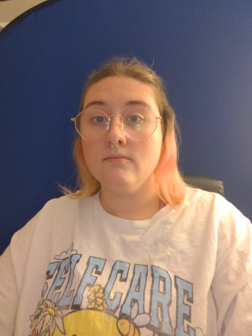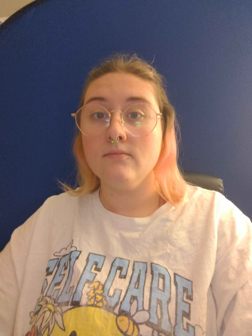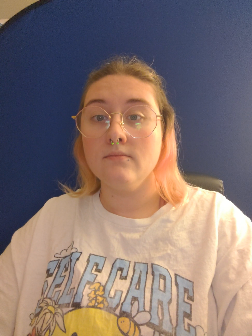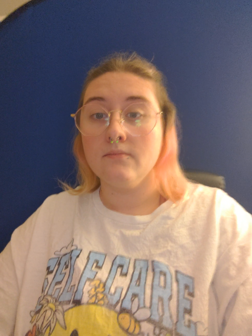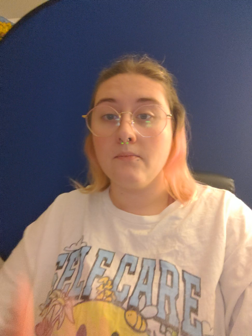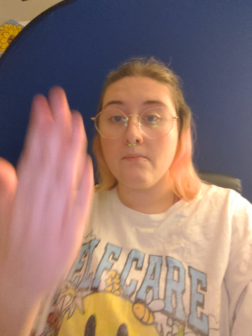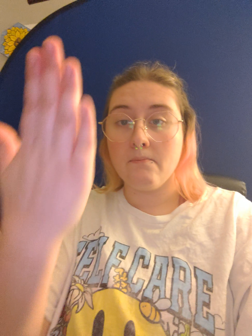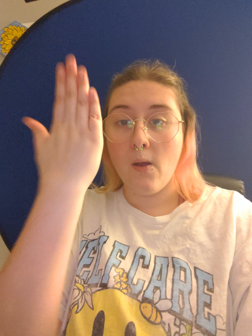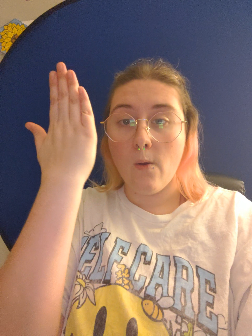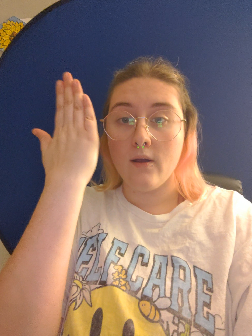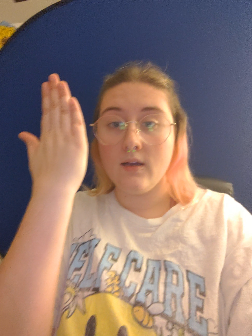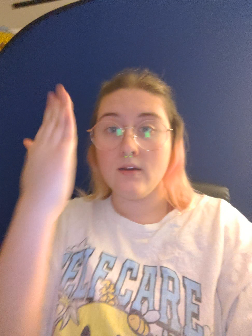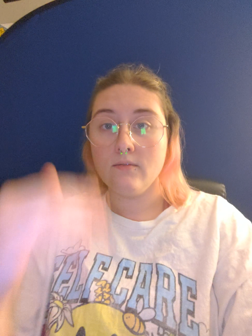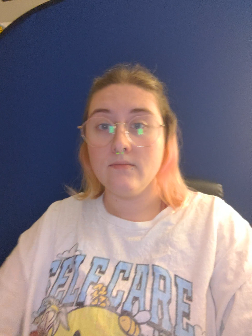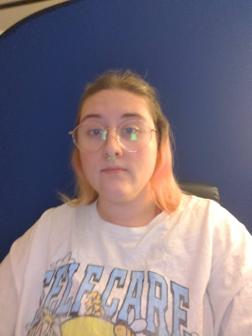morning